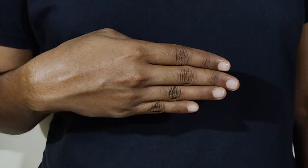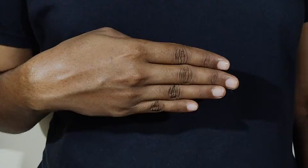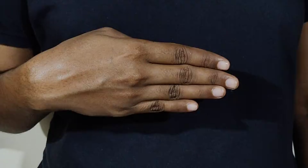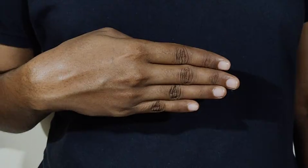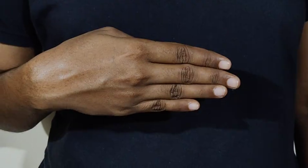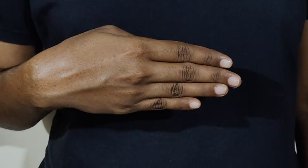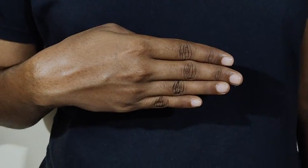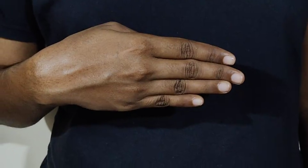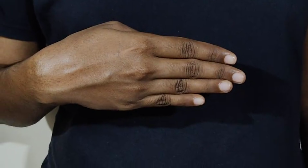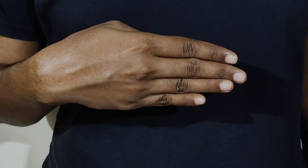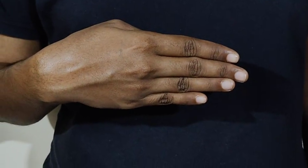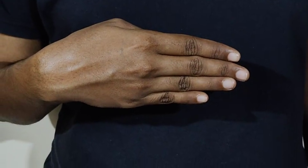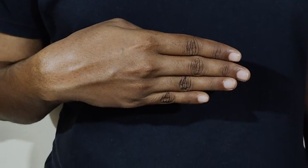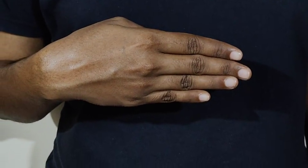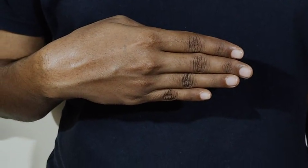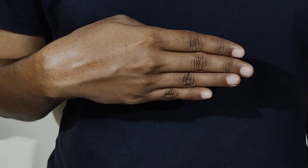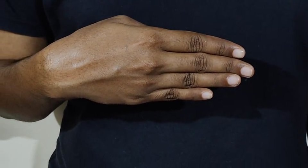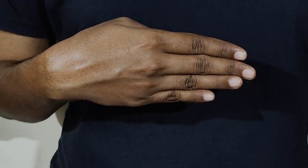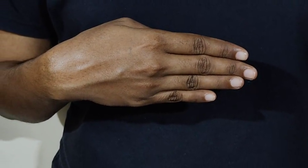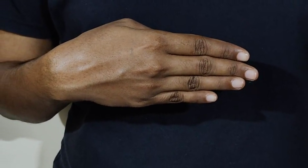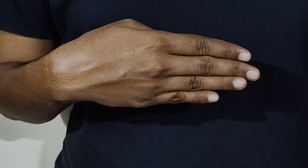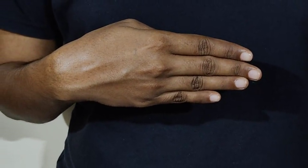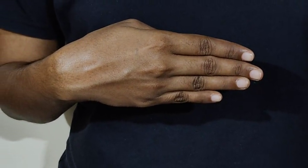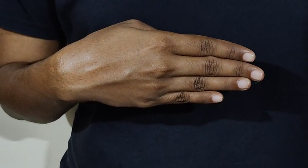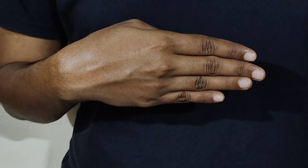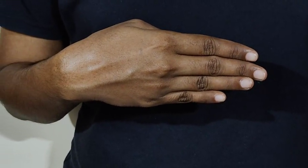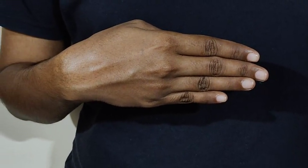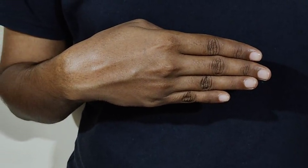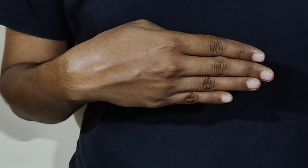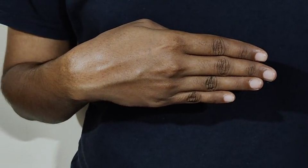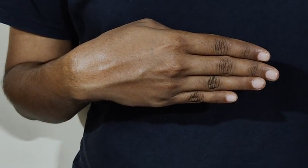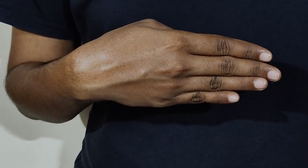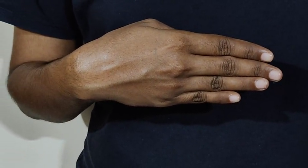അ